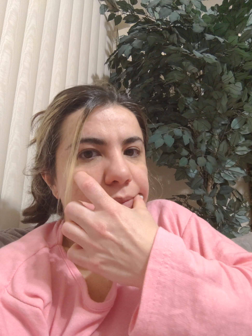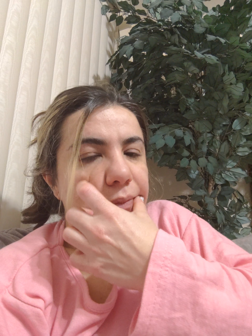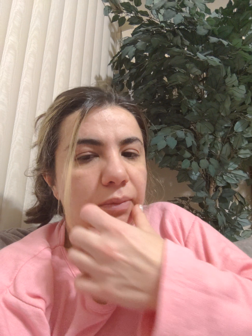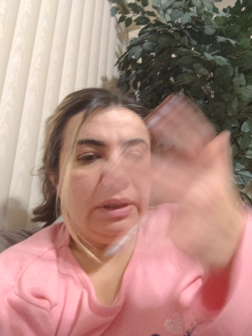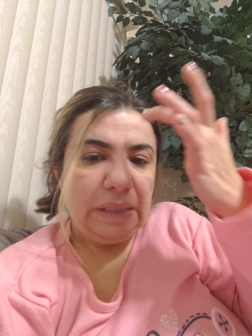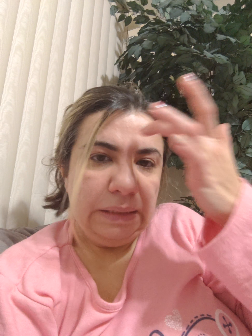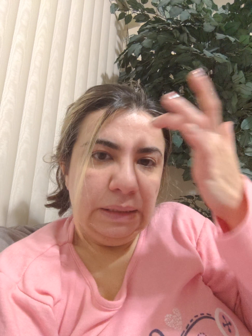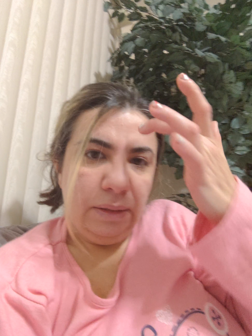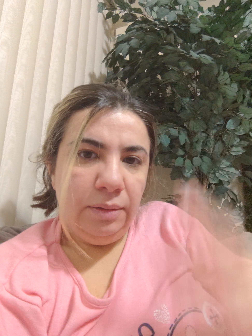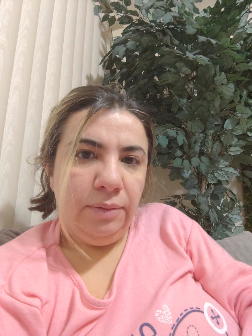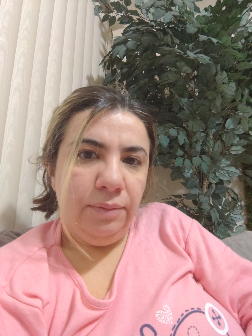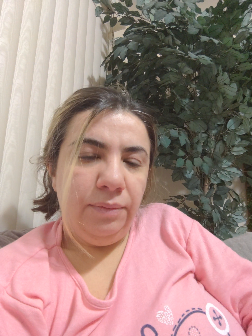sick